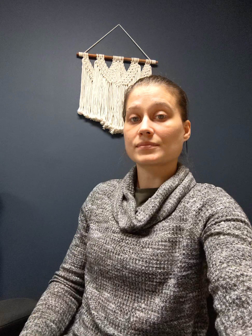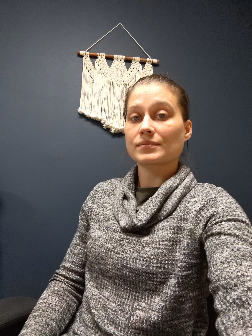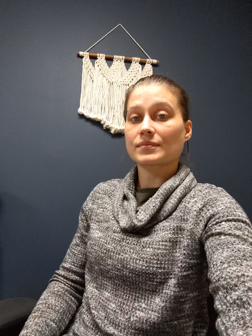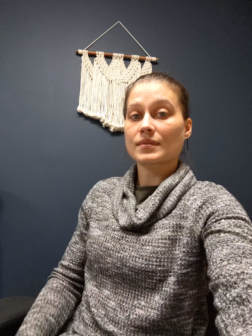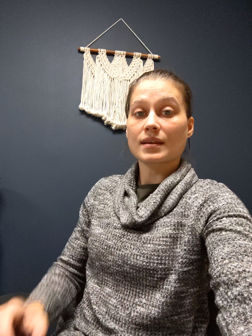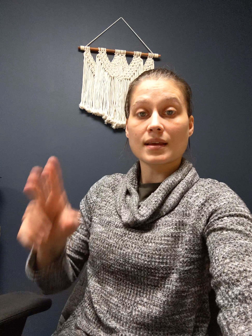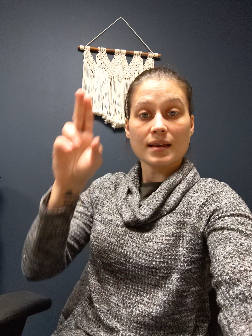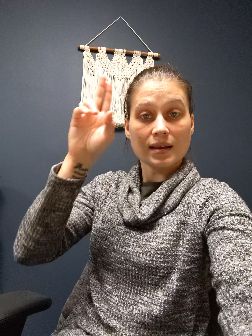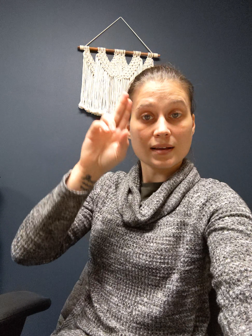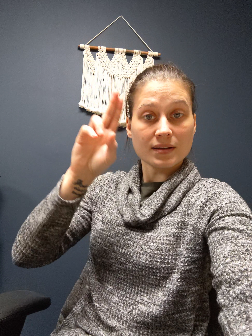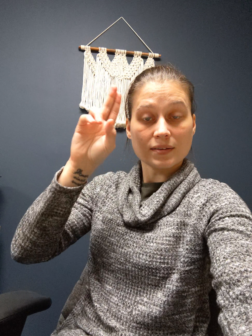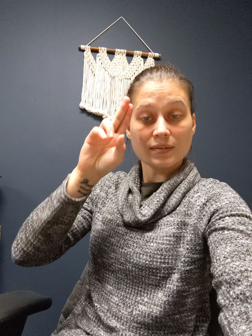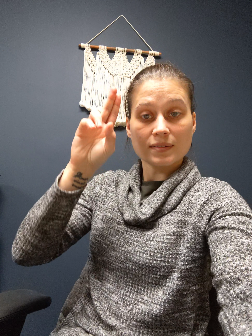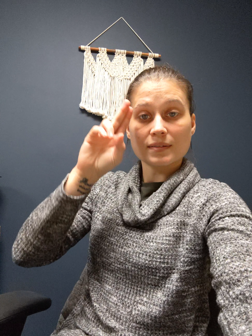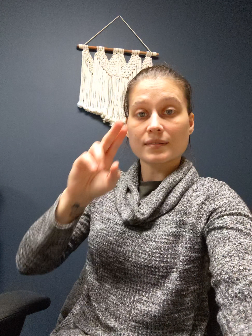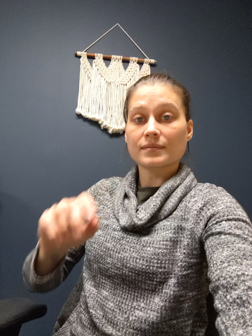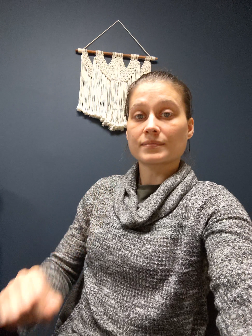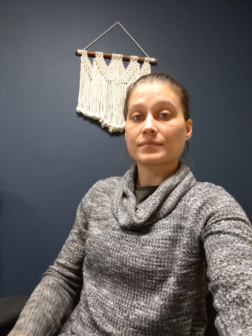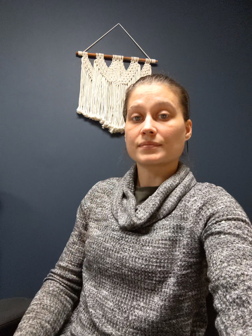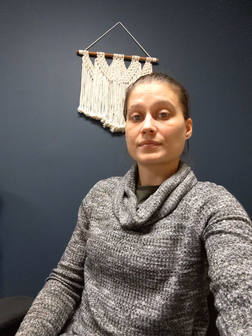uncle